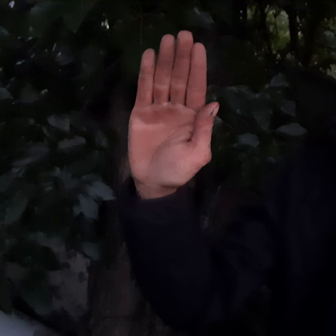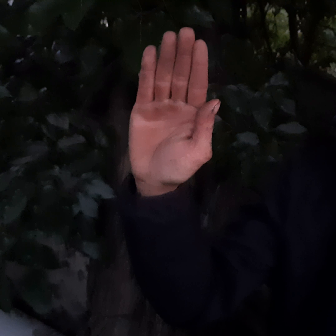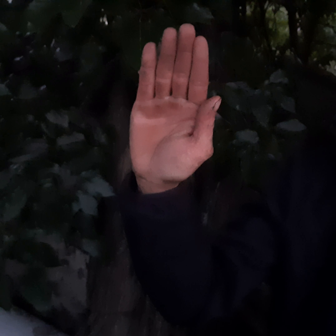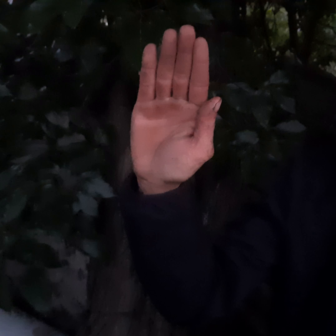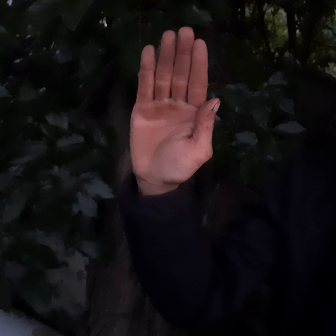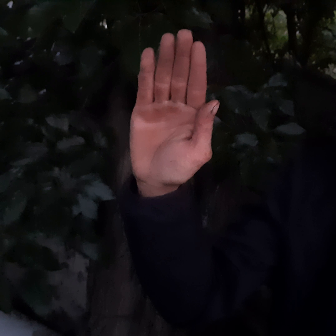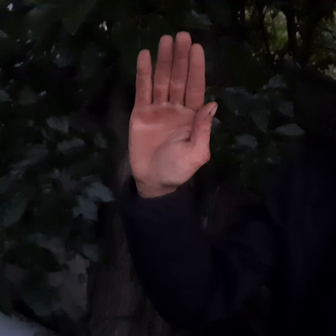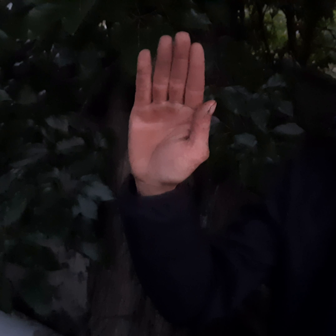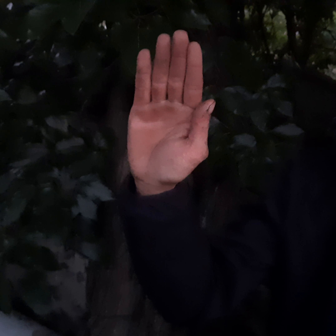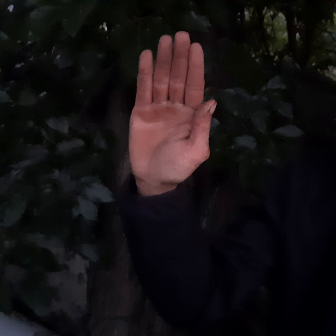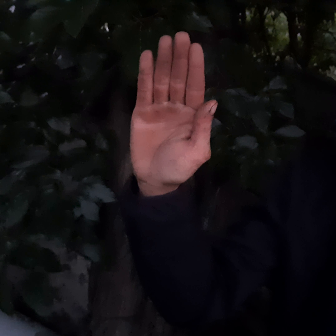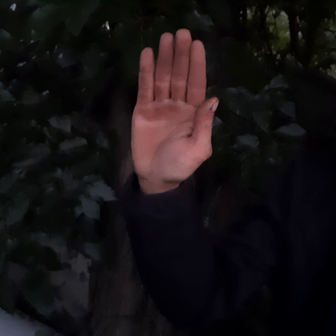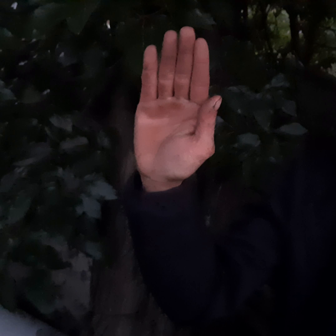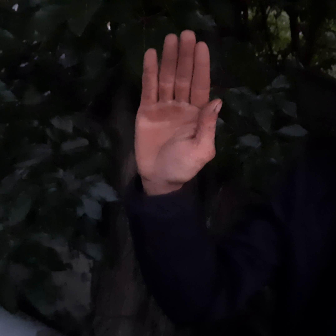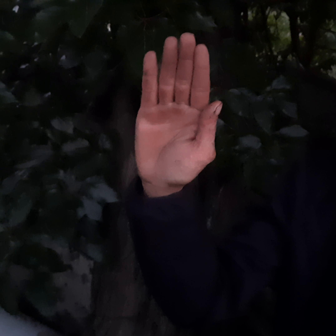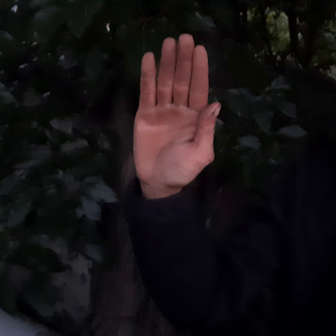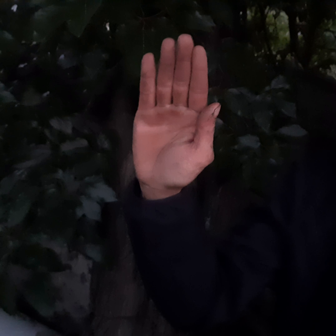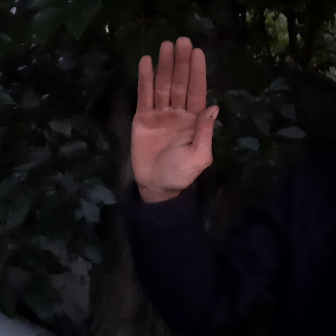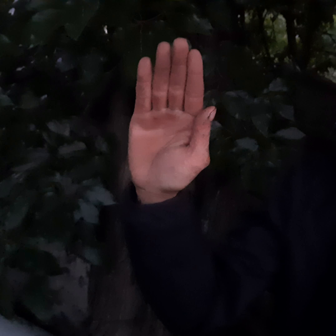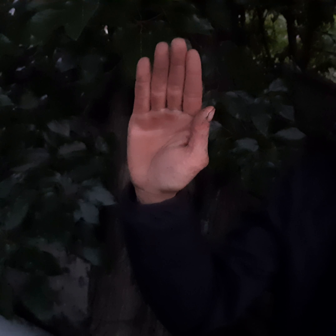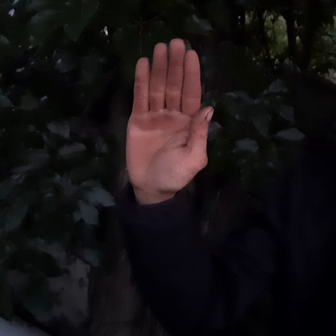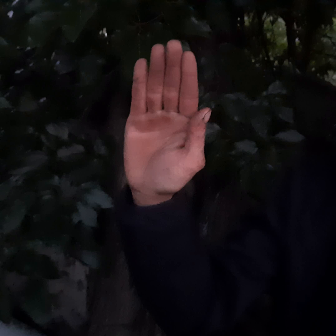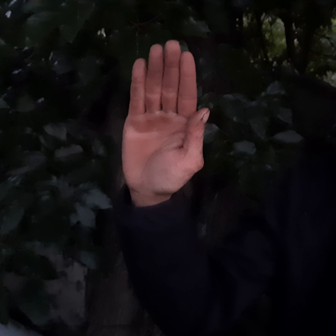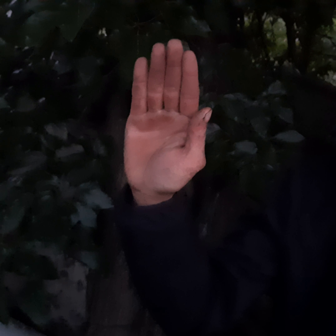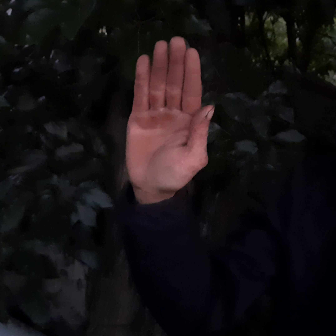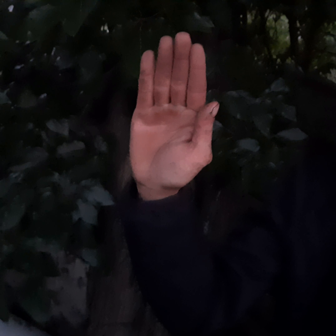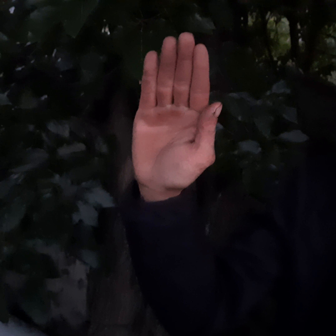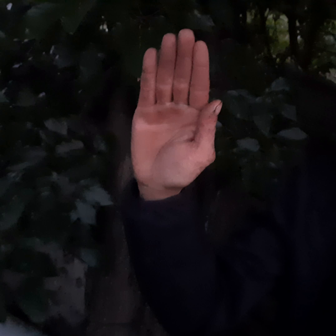В